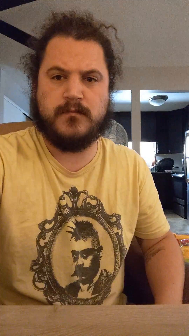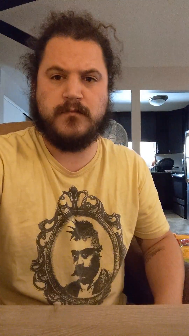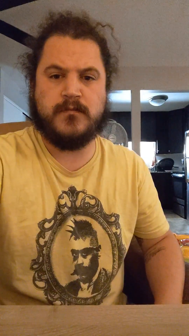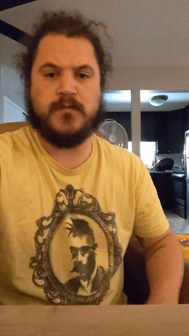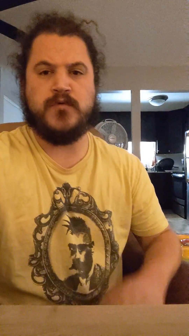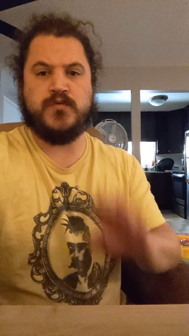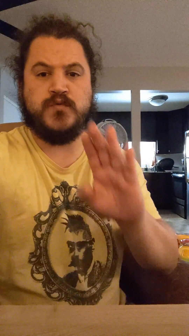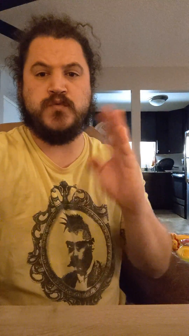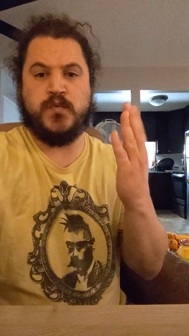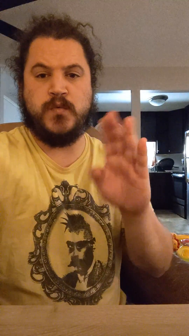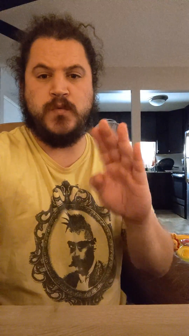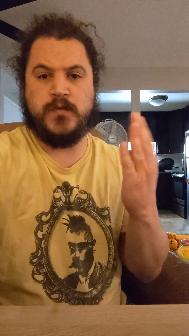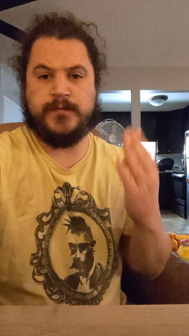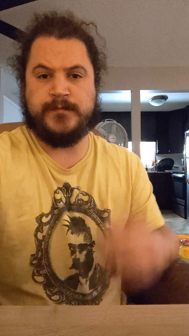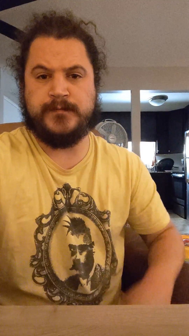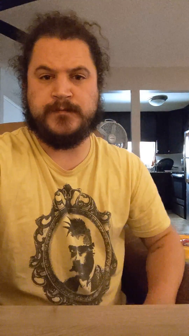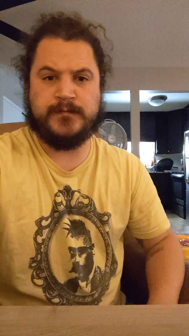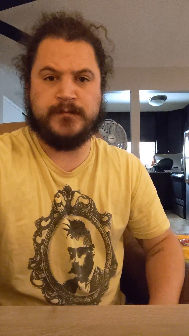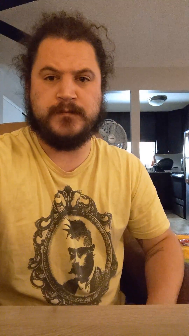door